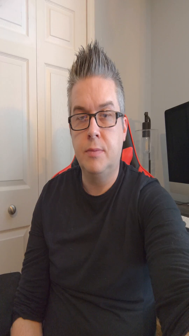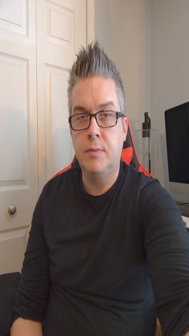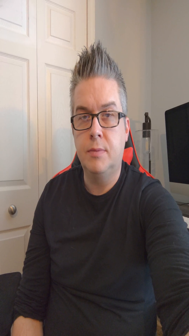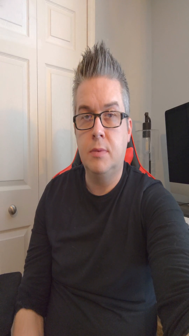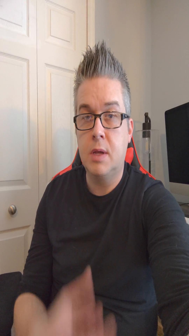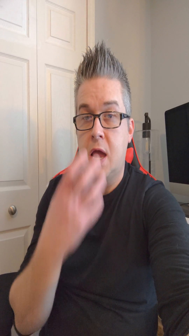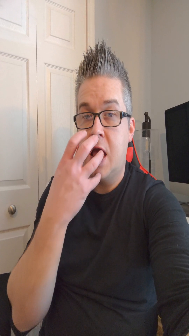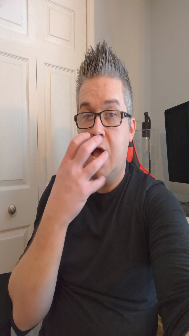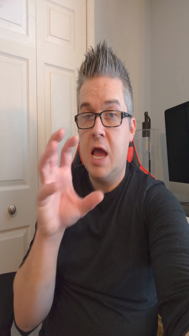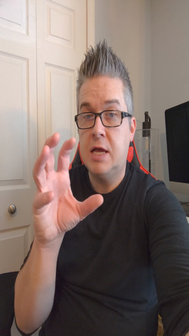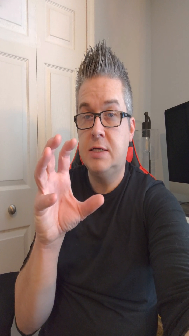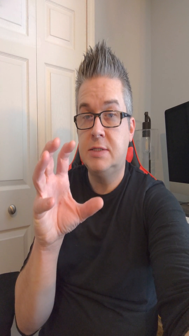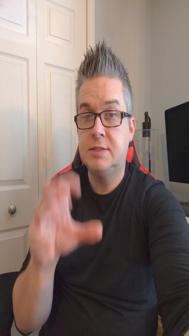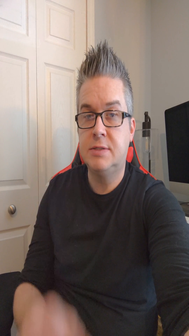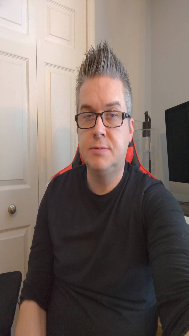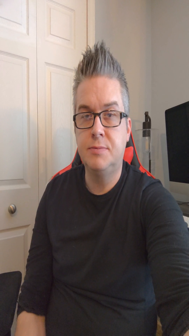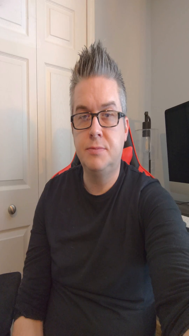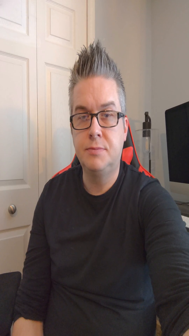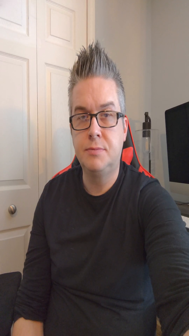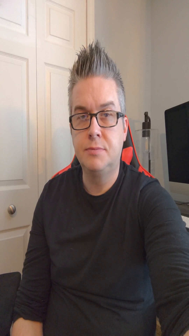hot